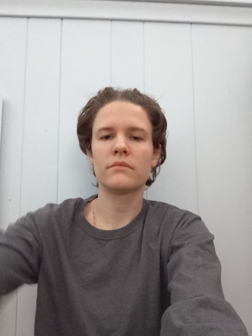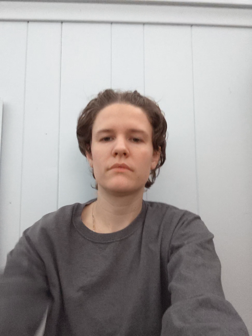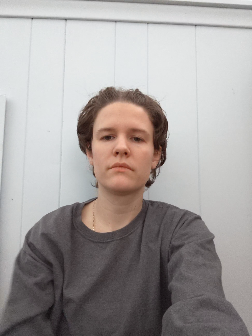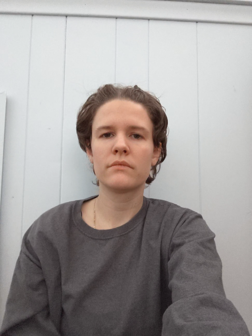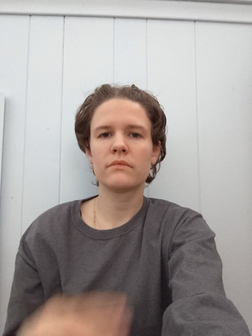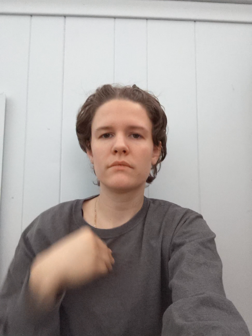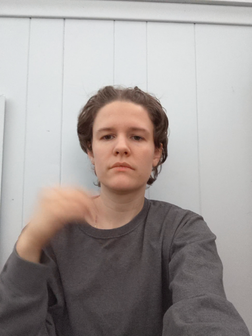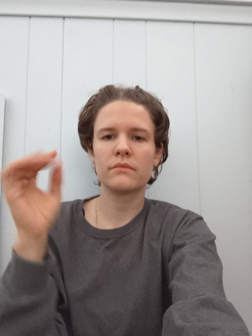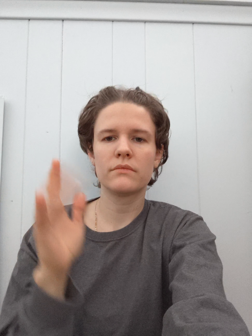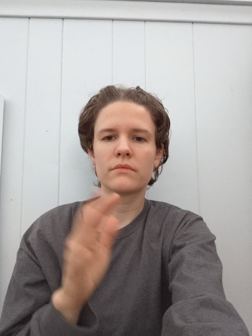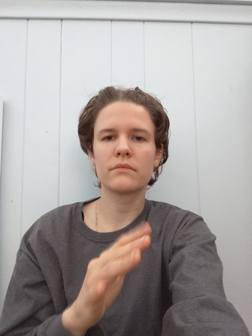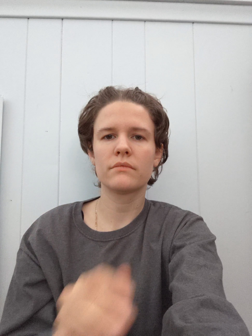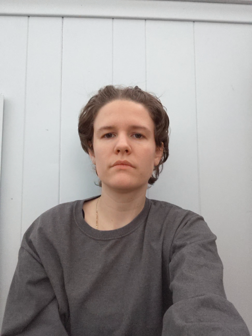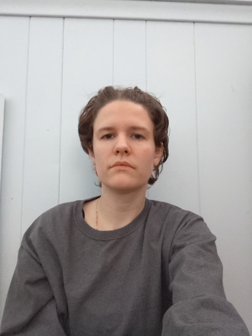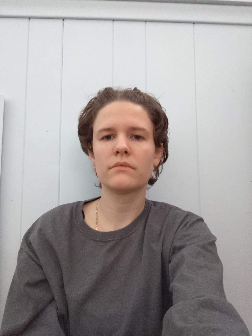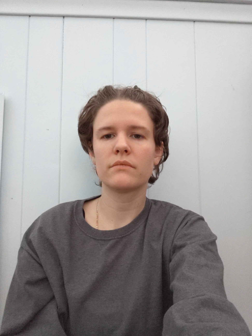snow